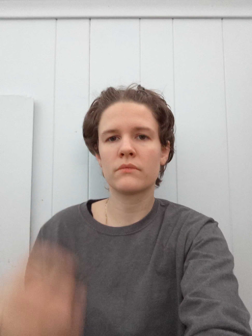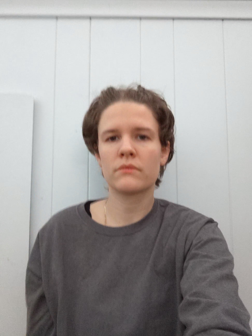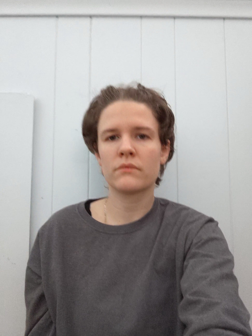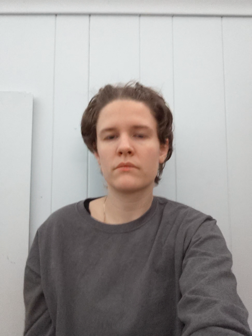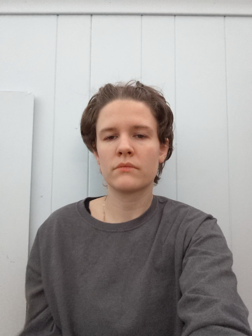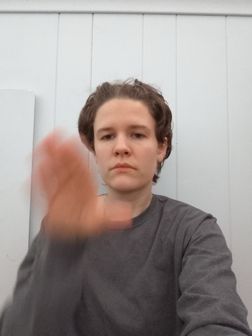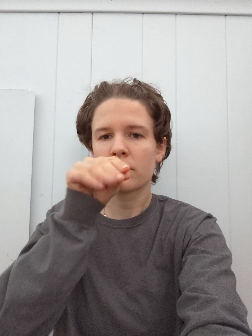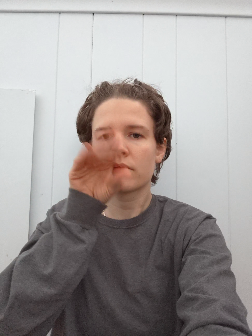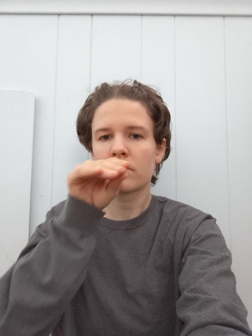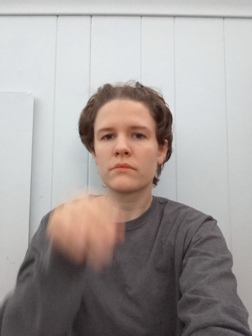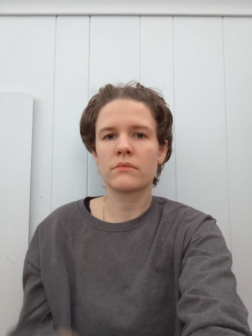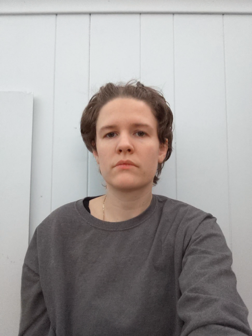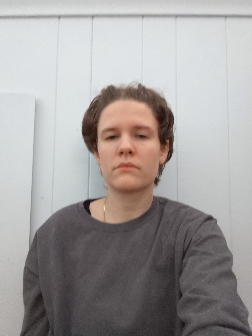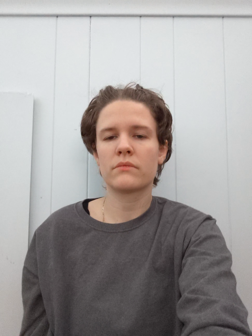goose